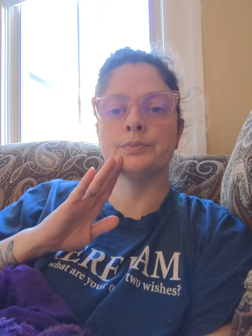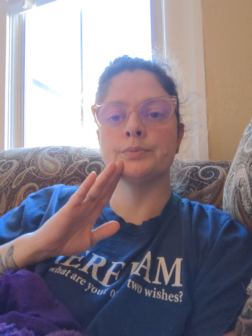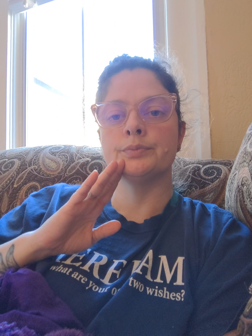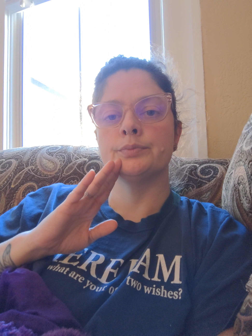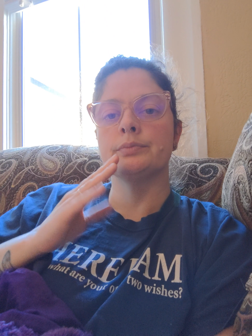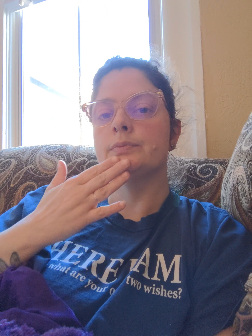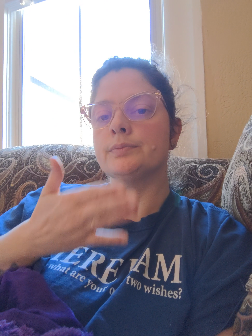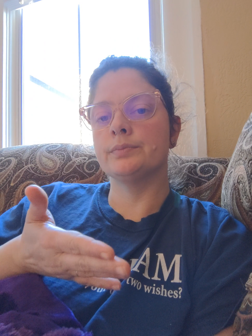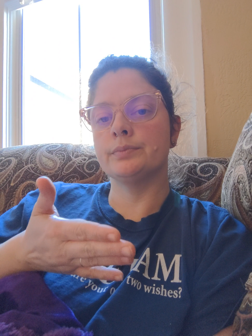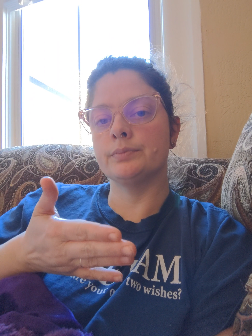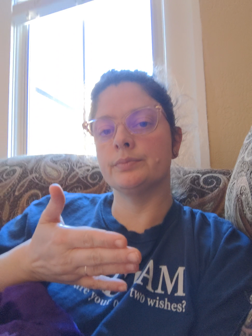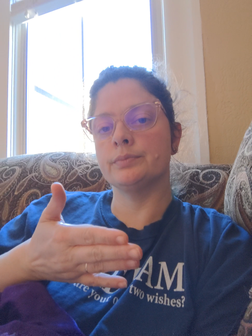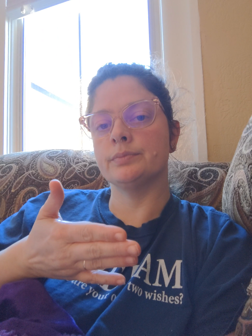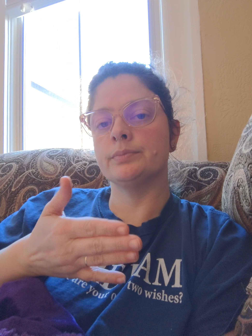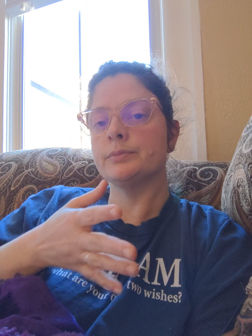thank you